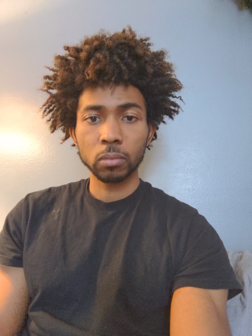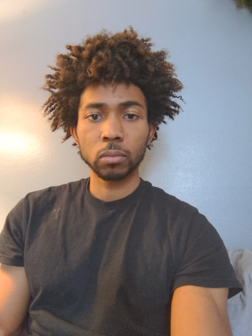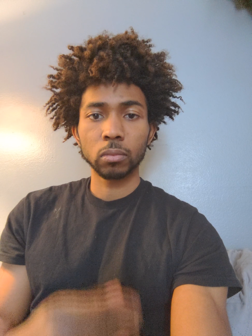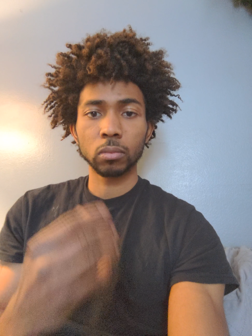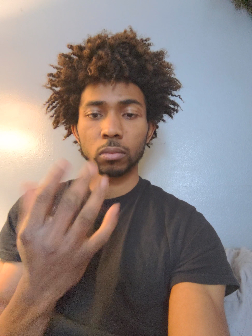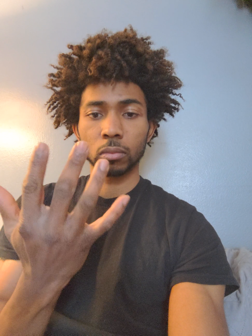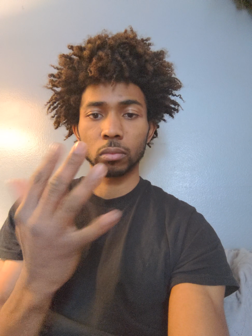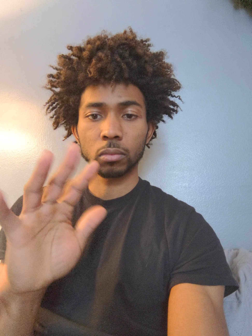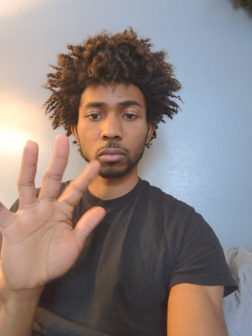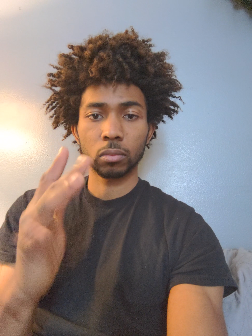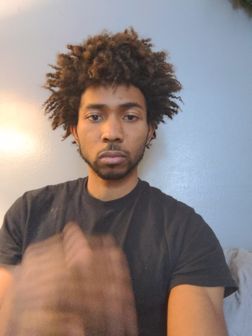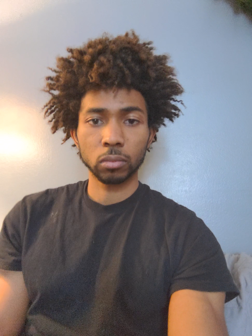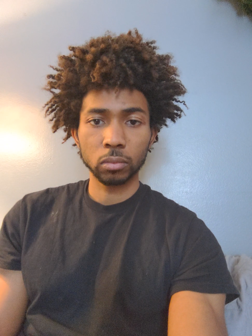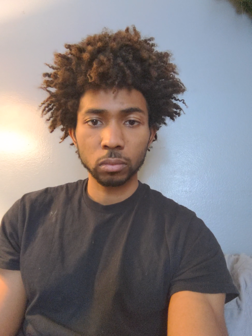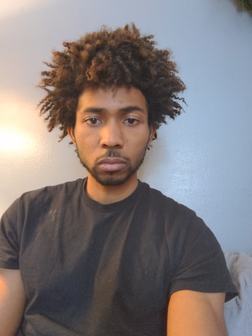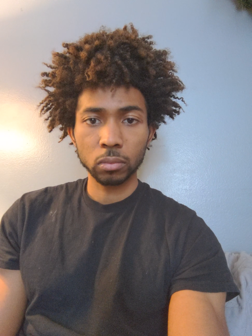finger